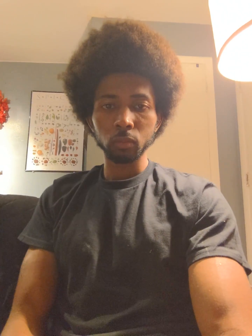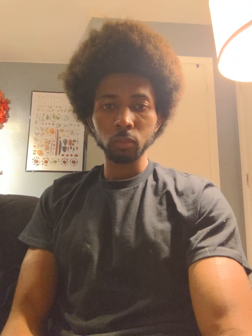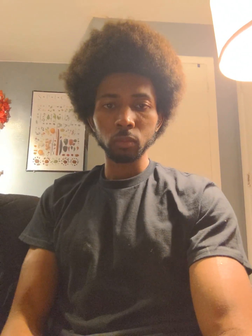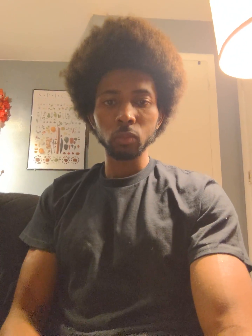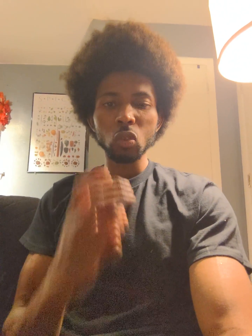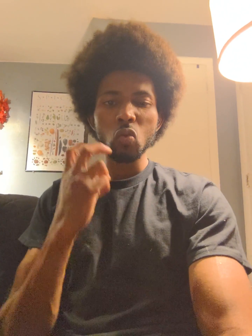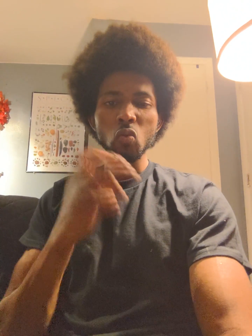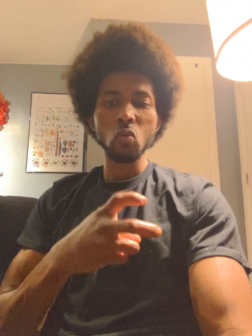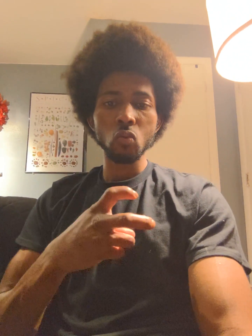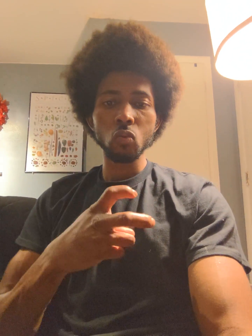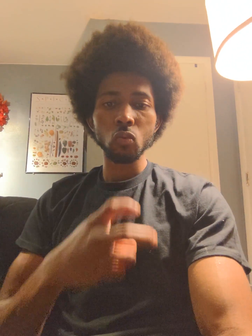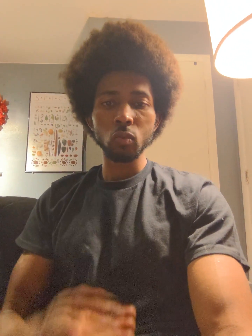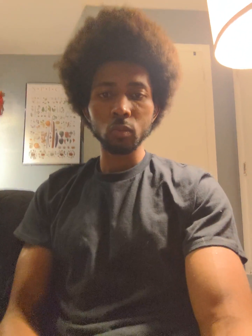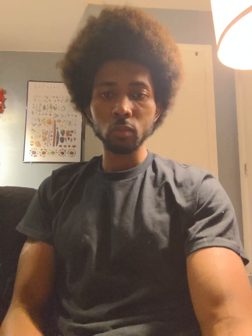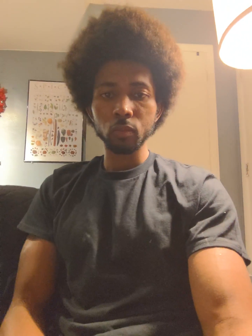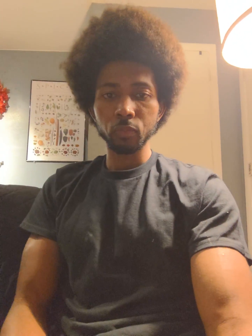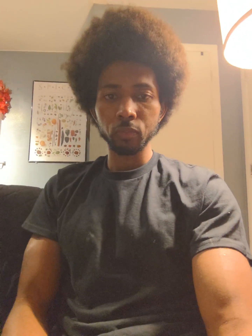hard